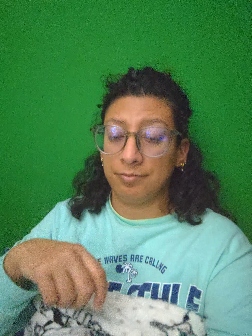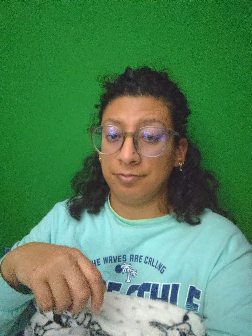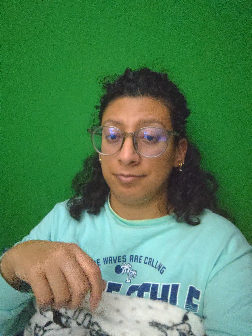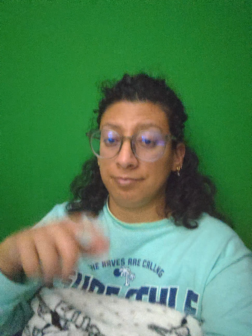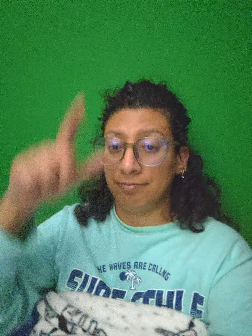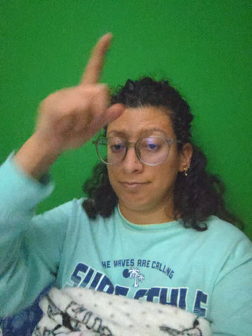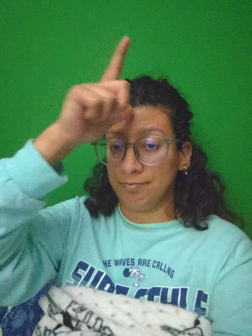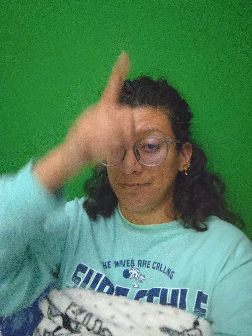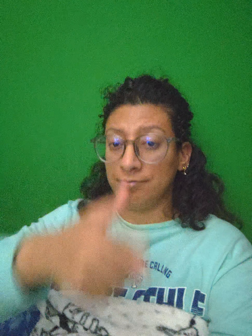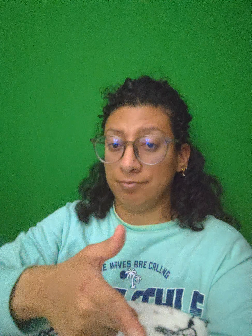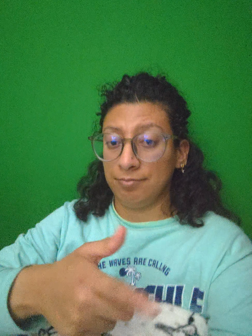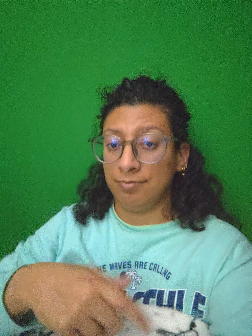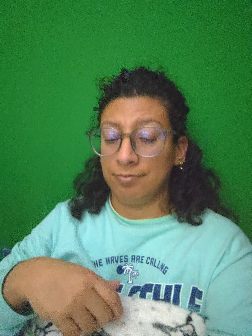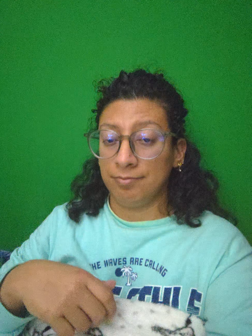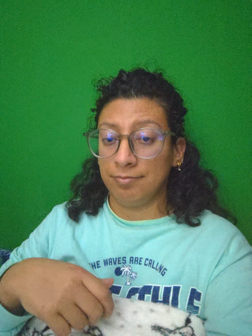brother